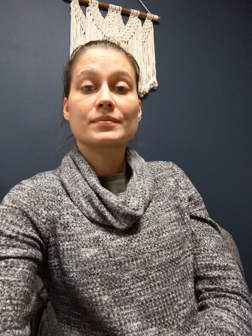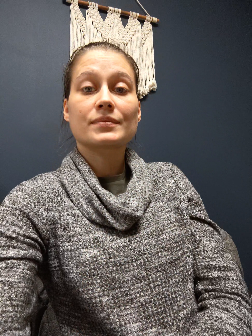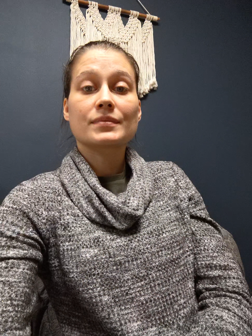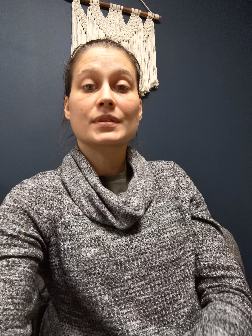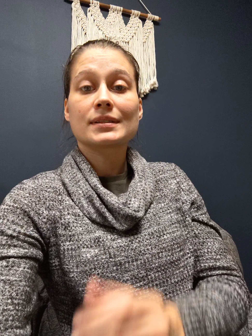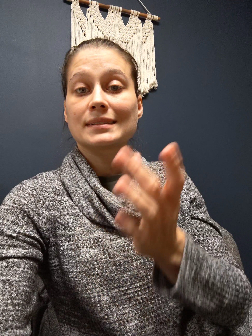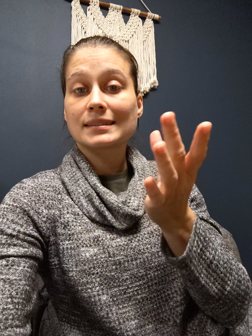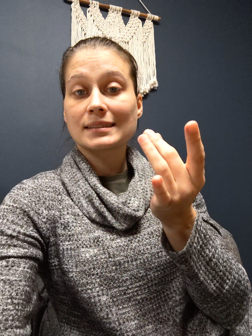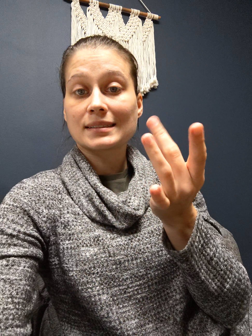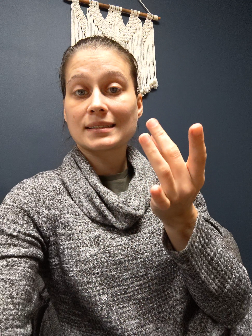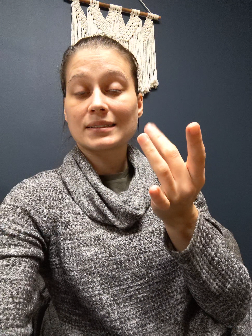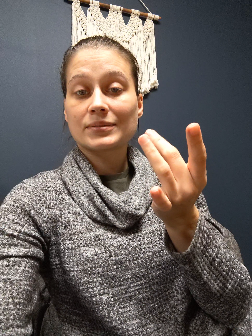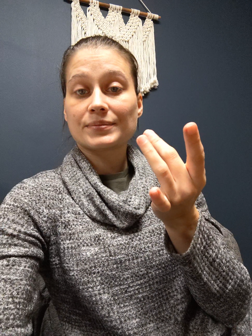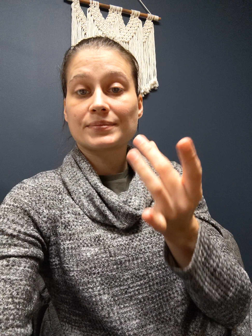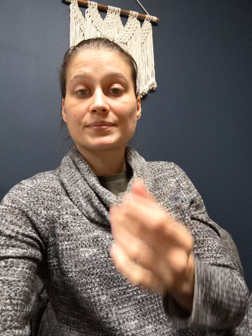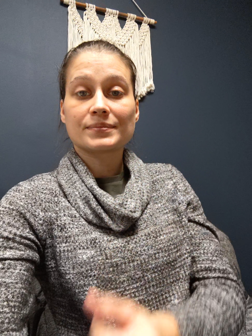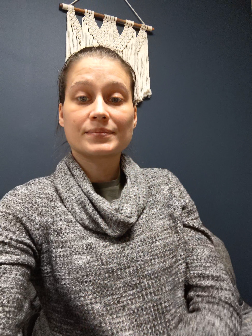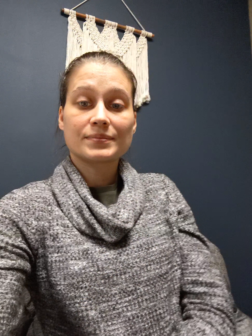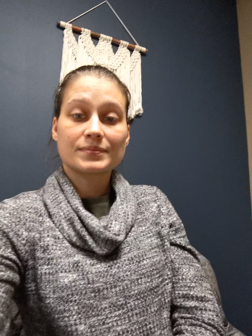sticky